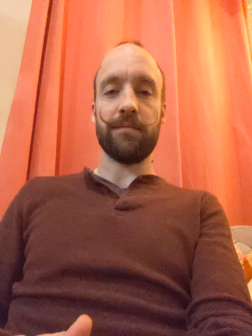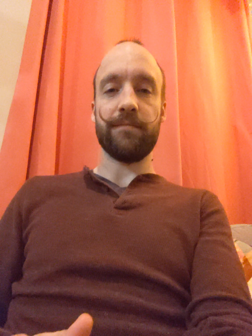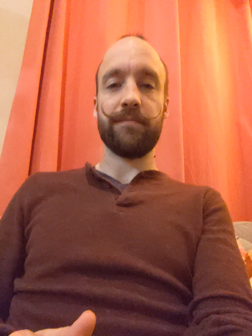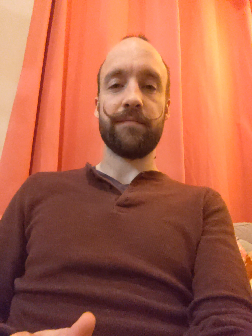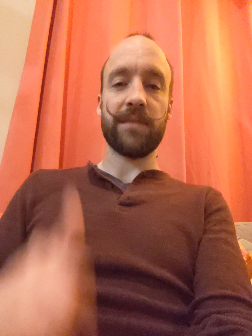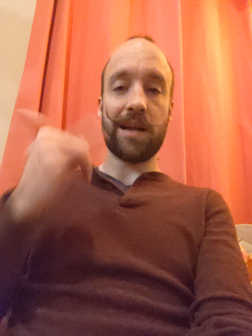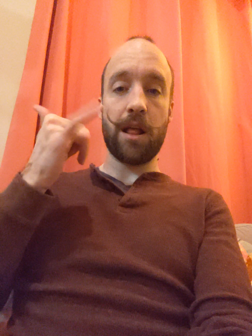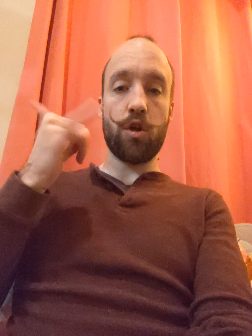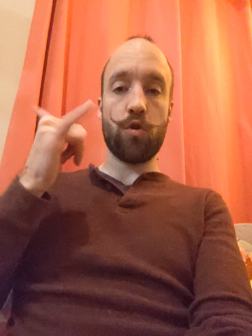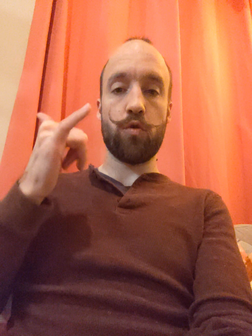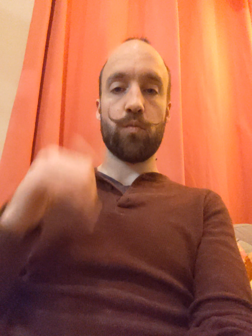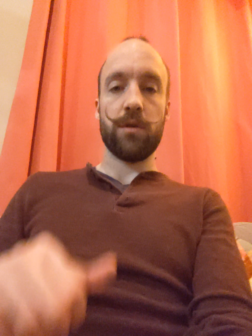yellow